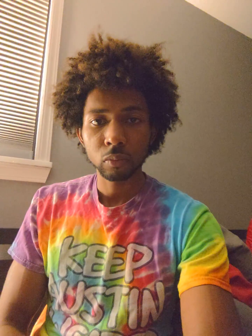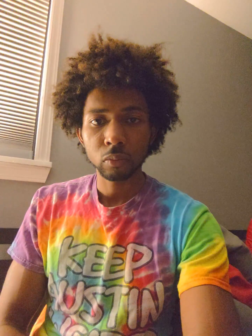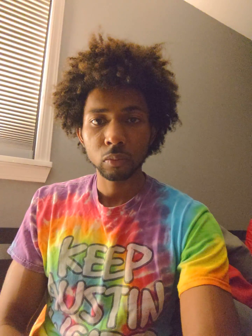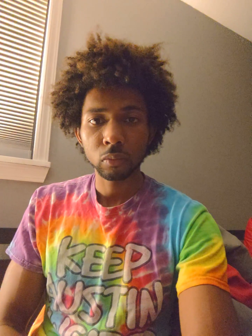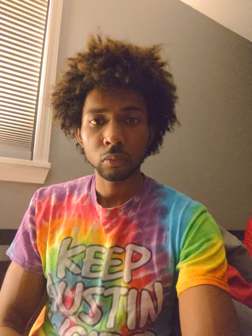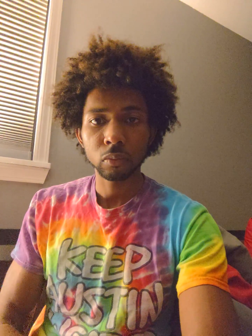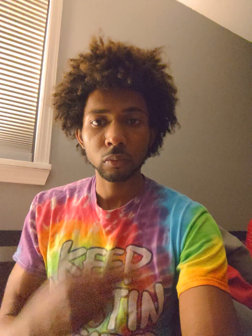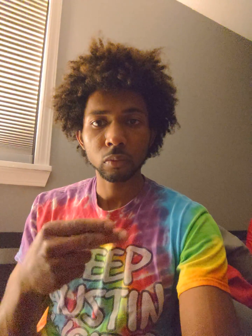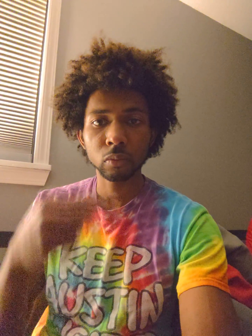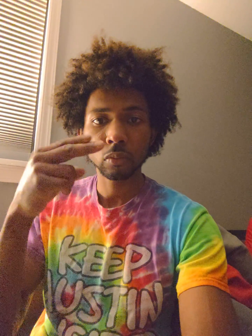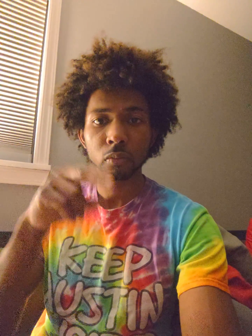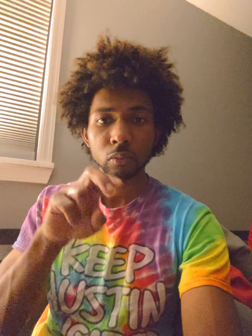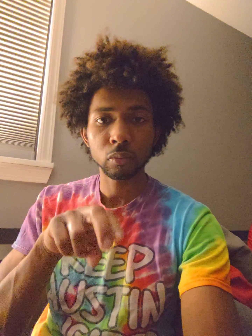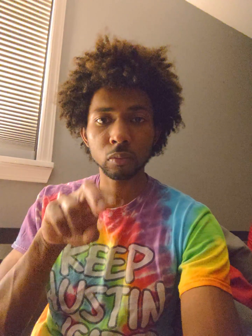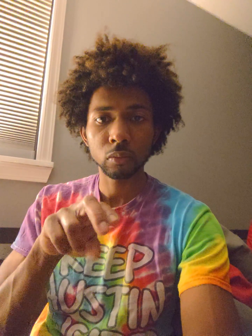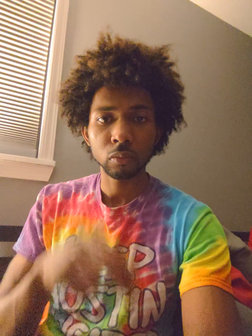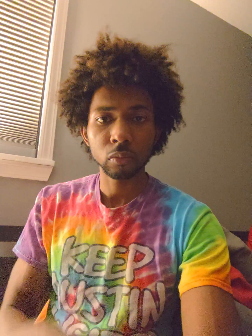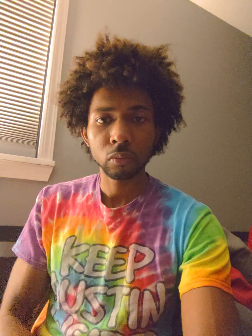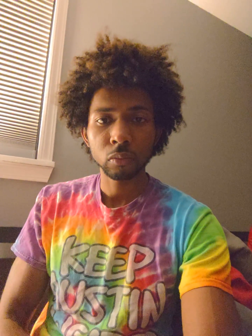high chair